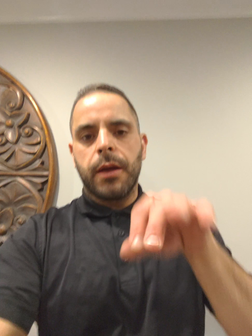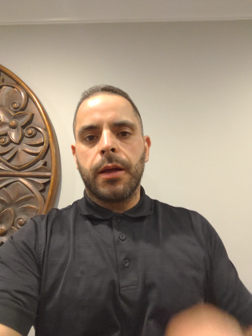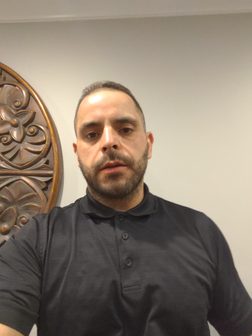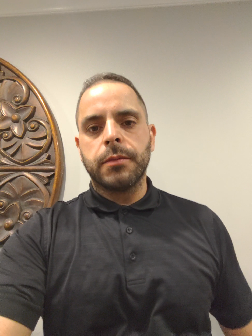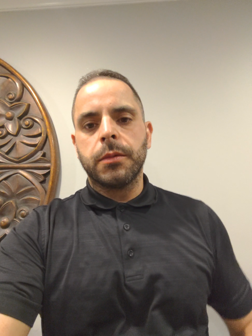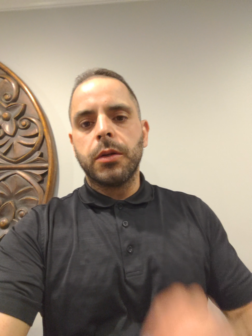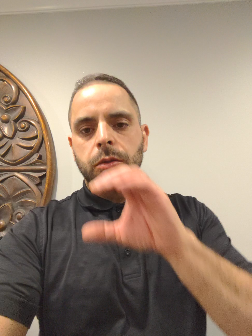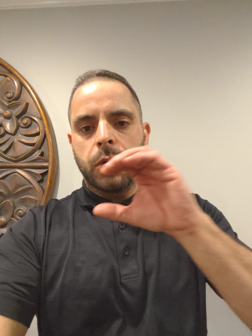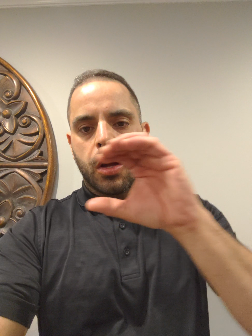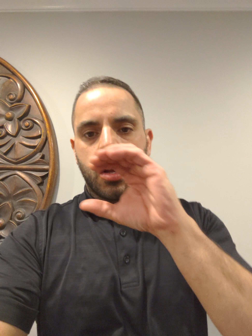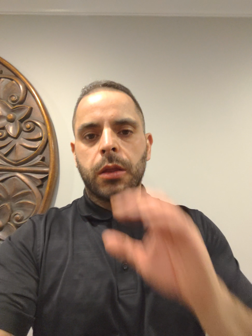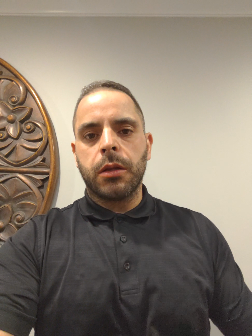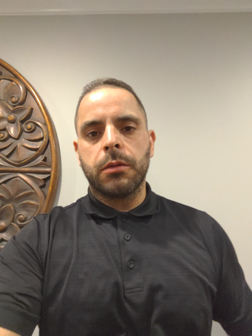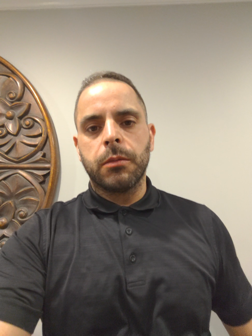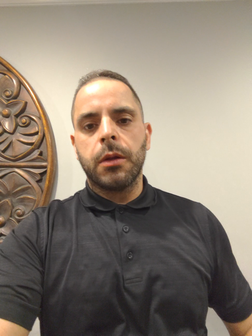chocolate